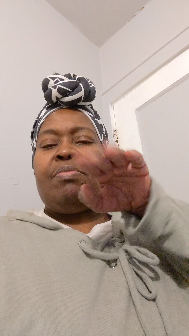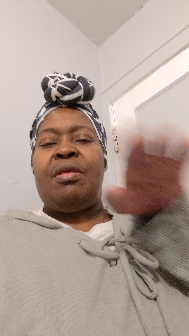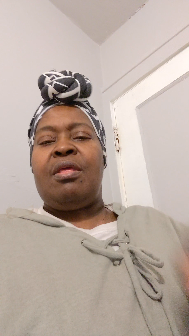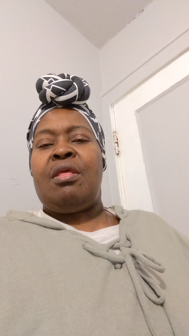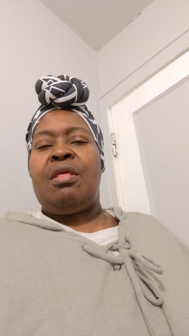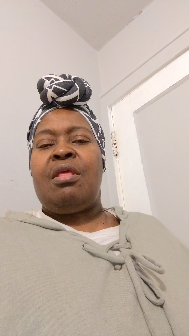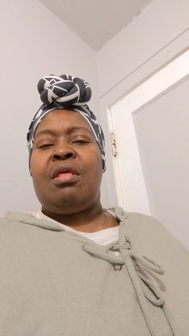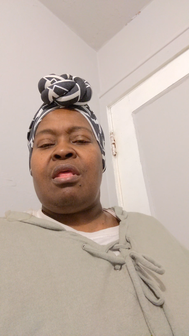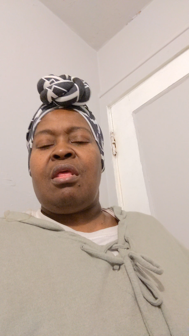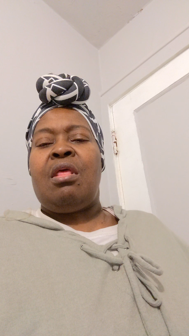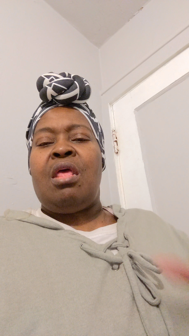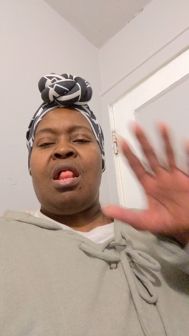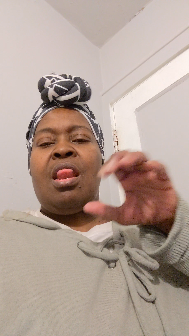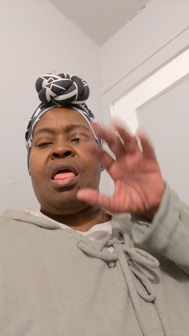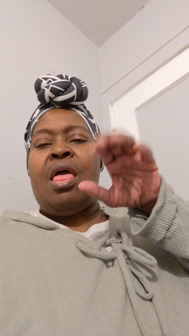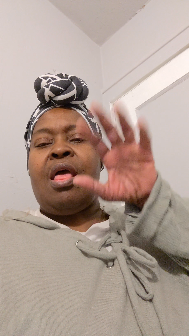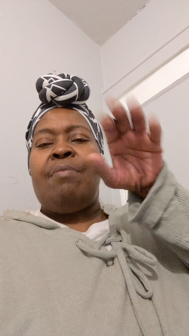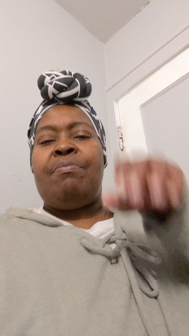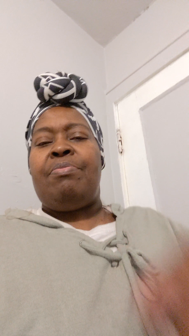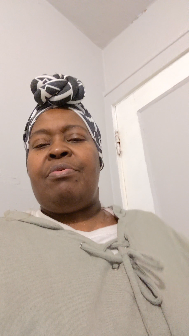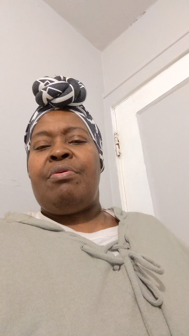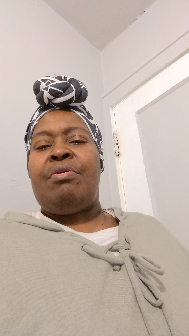climb